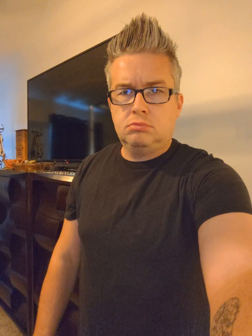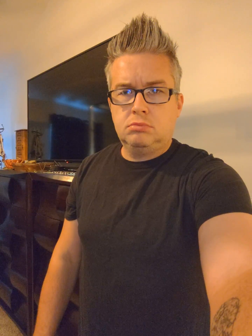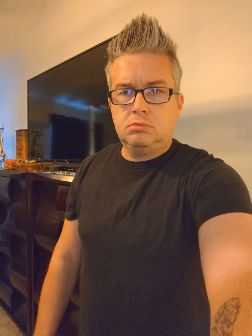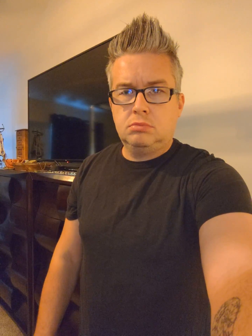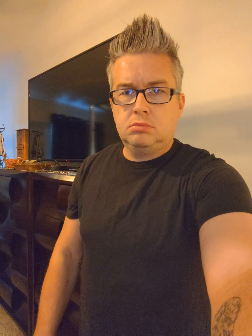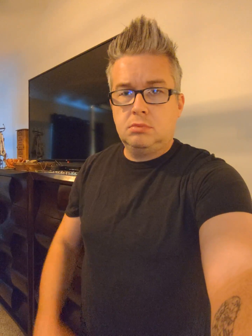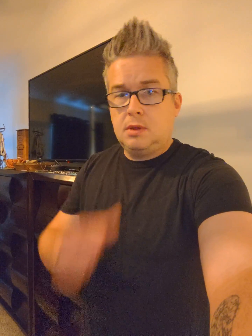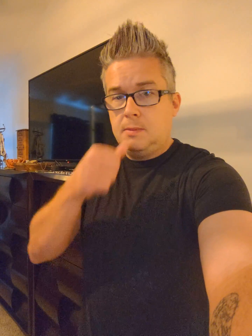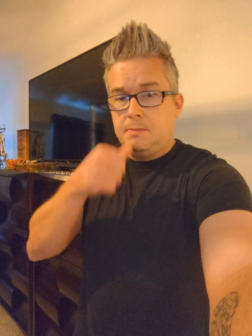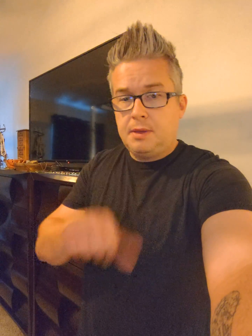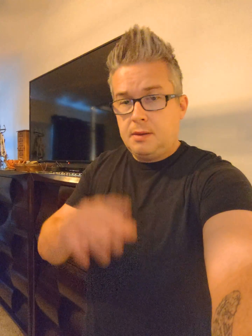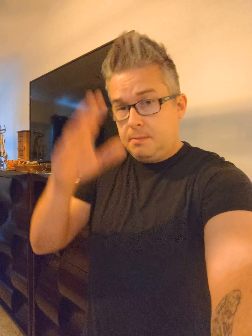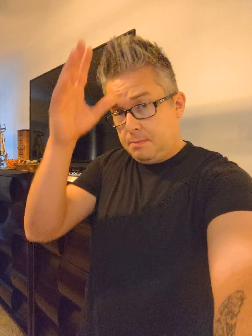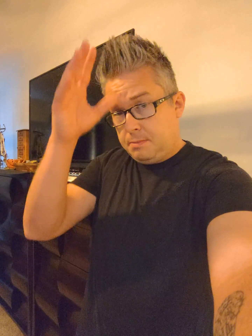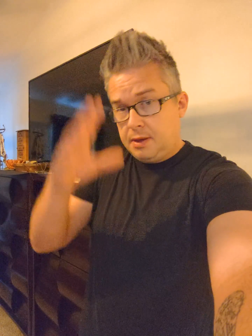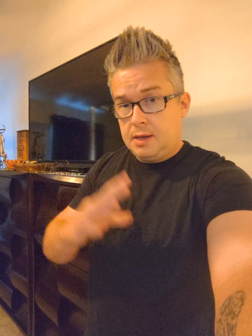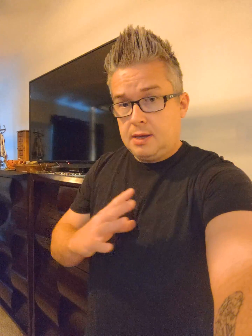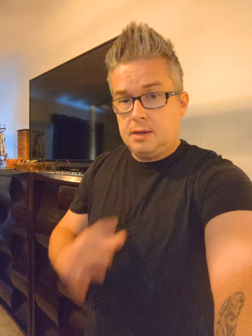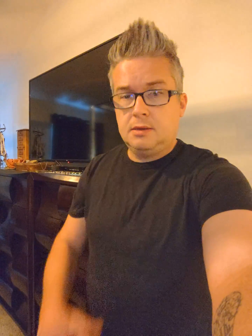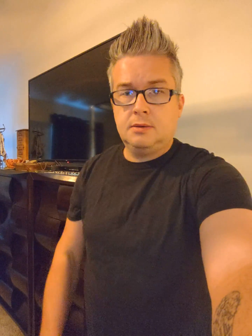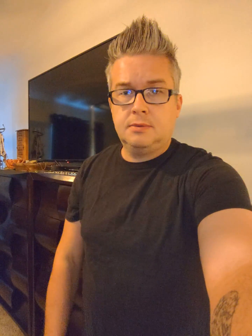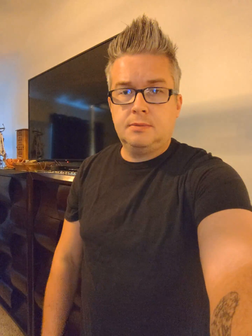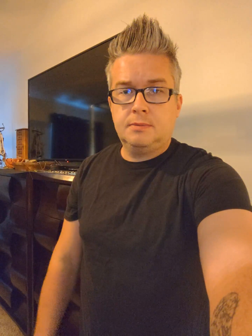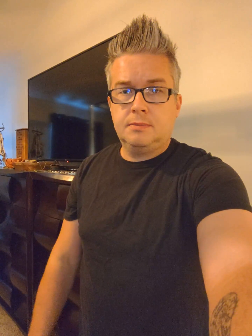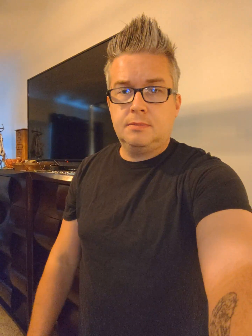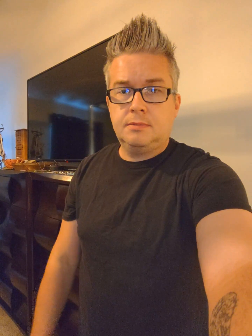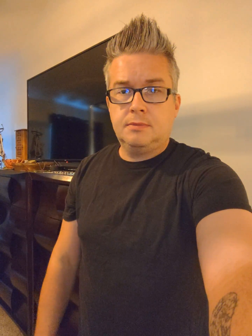mailman